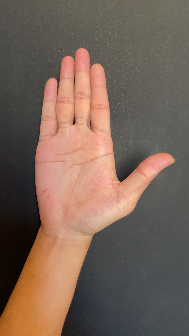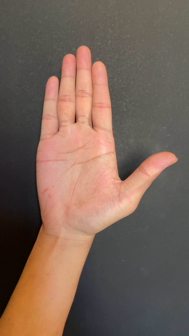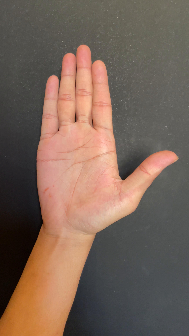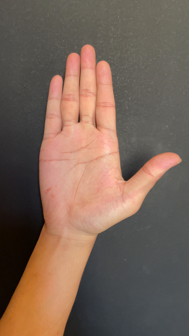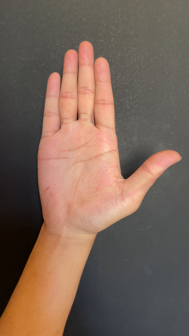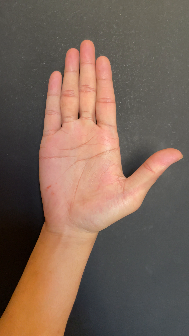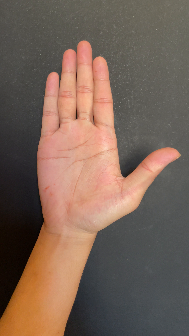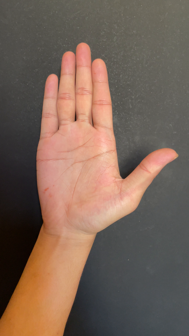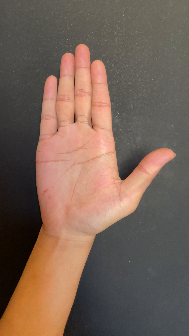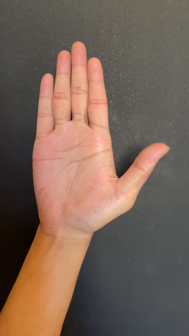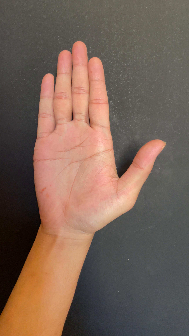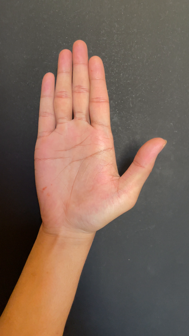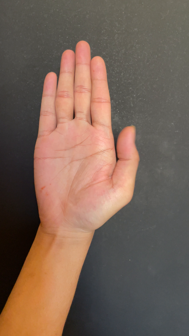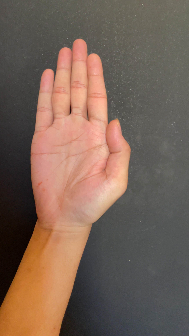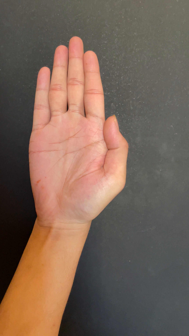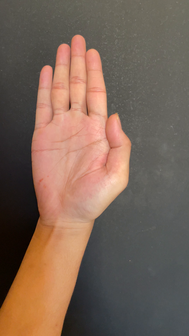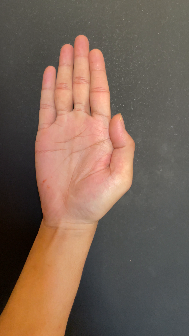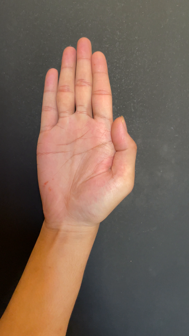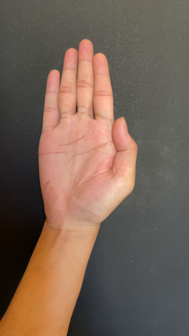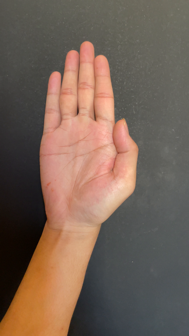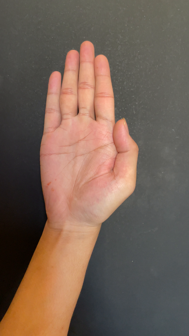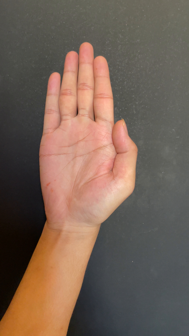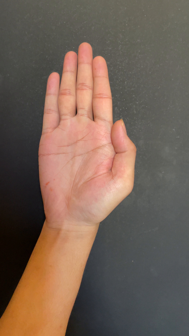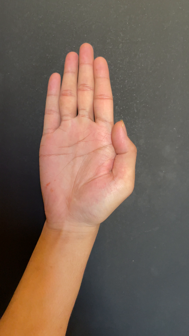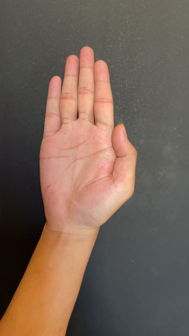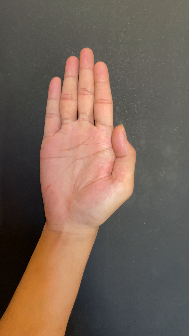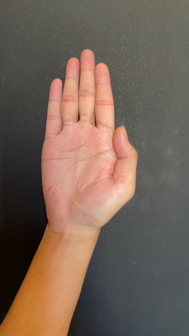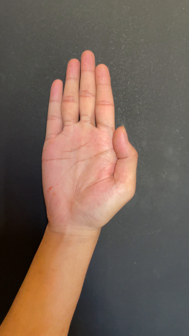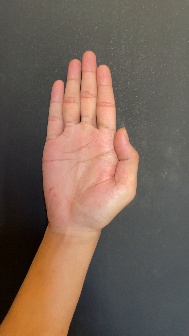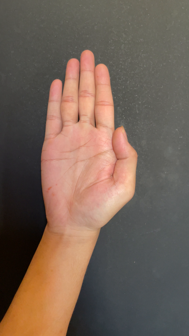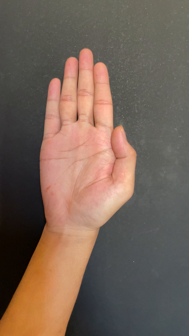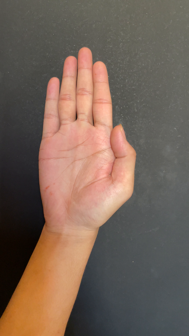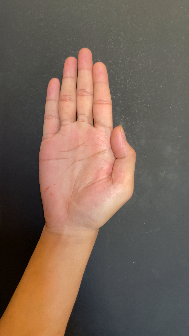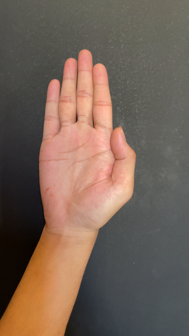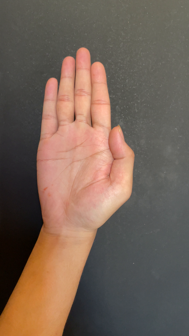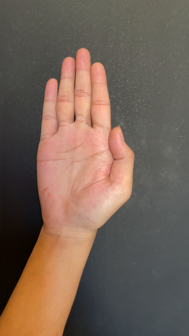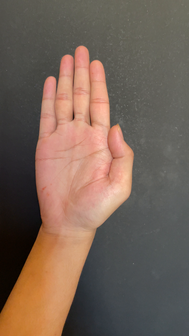छ